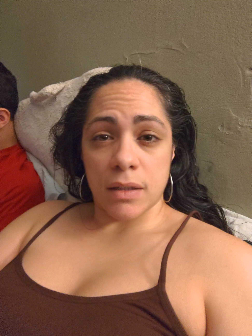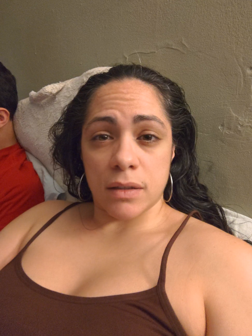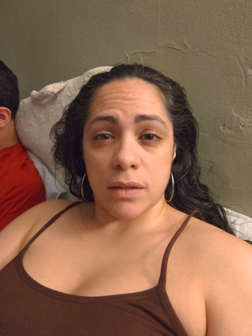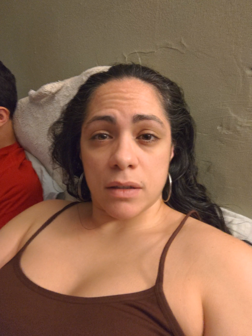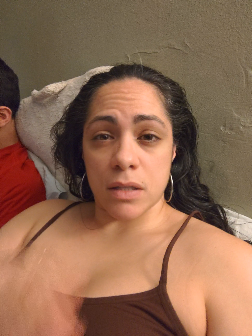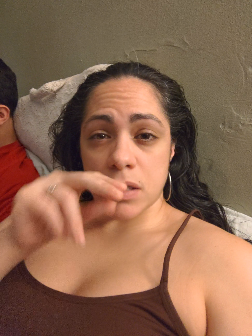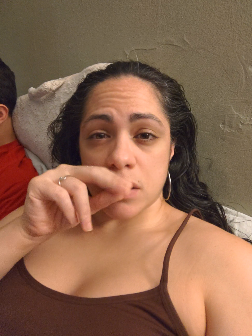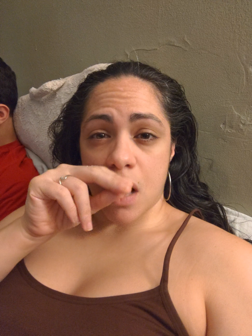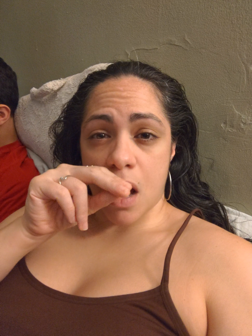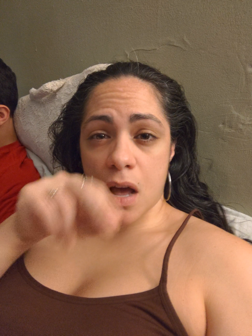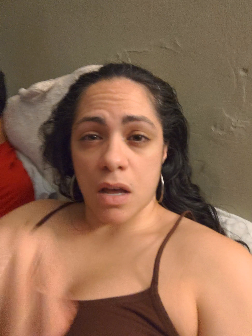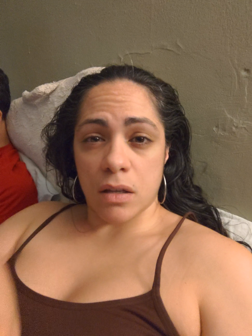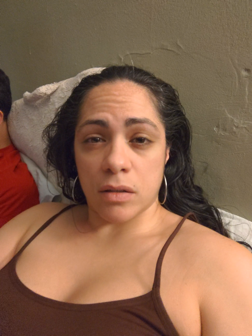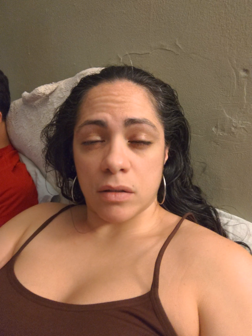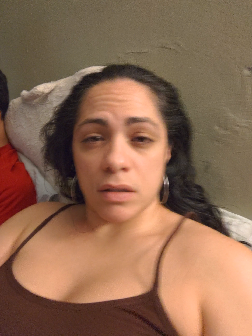duck